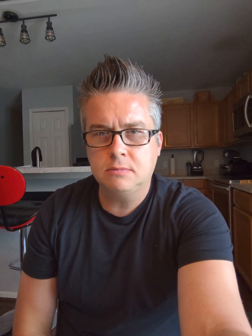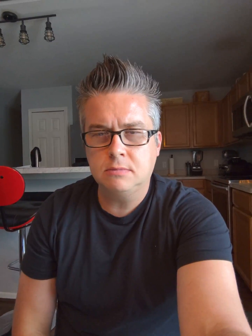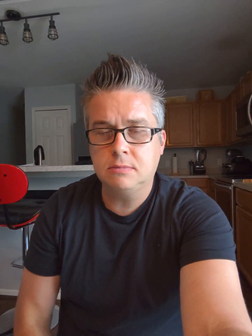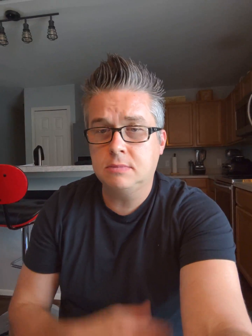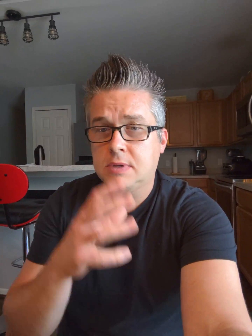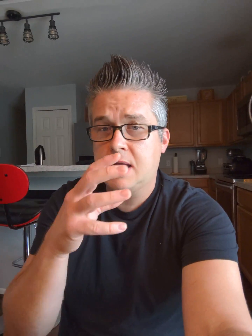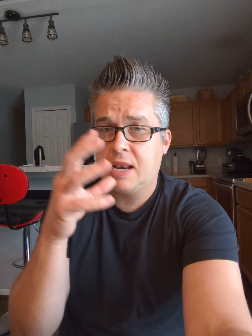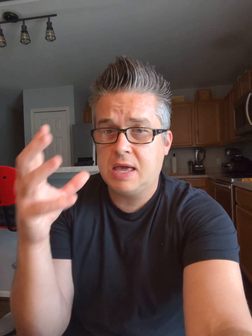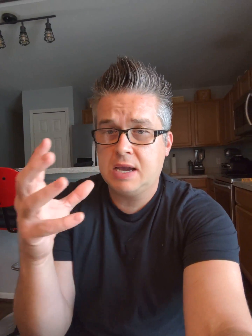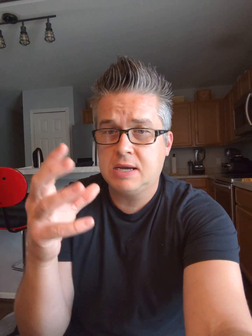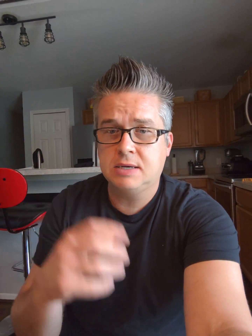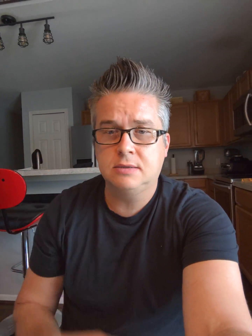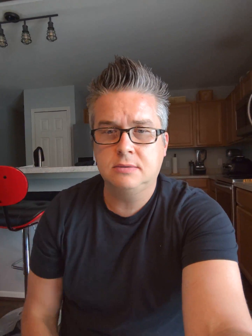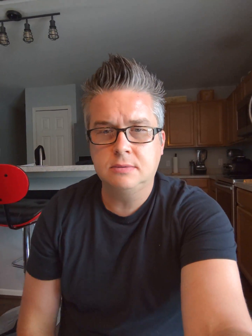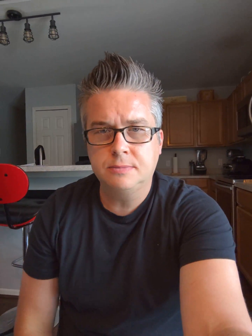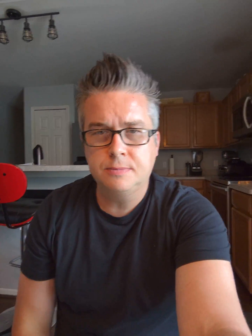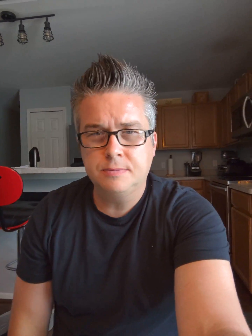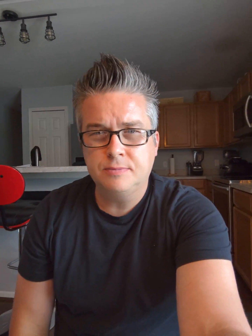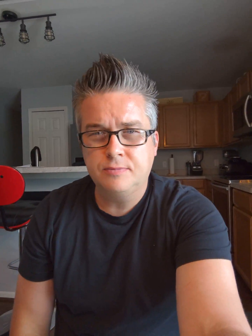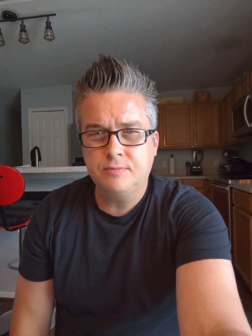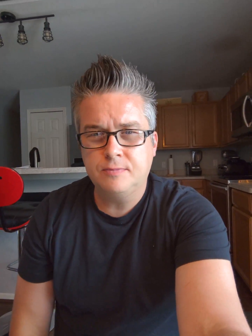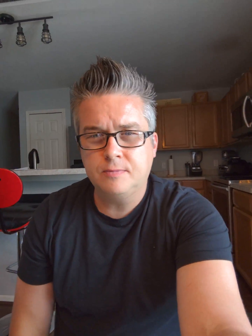a lot